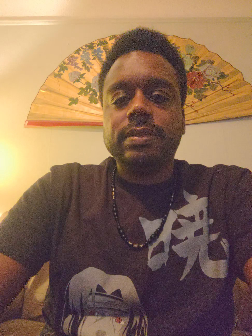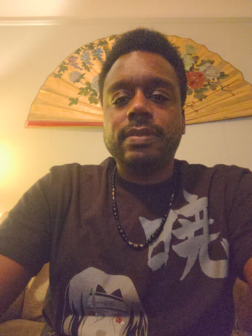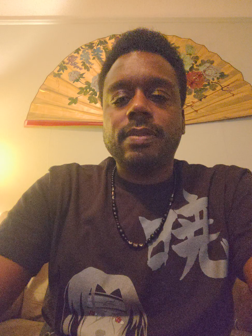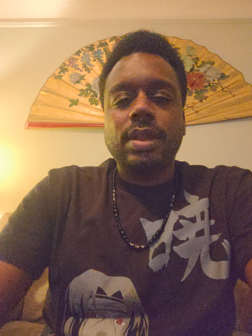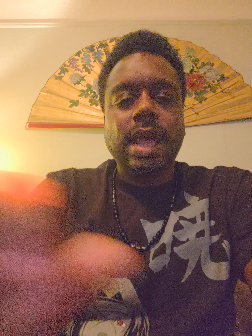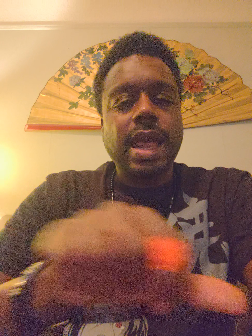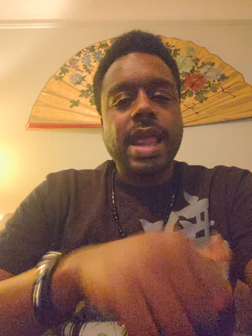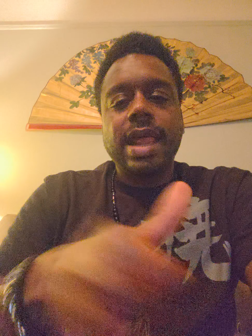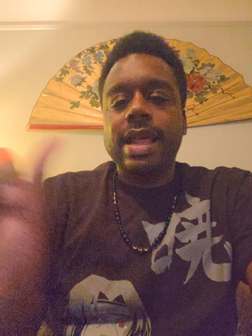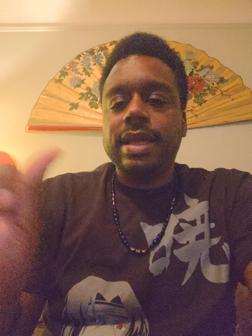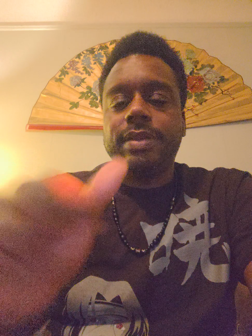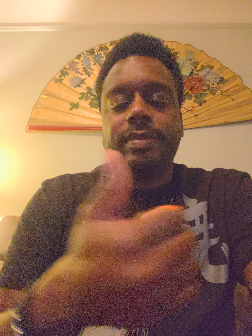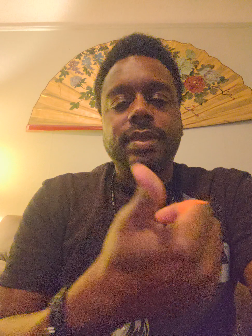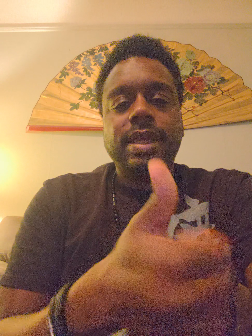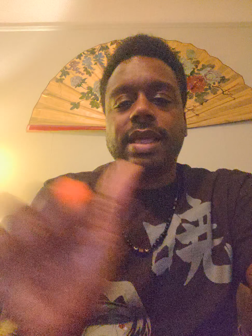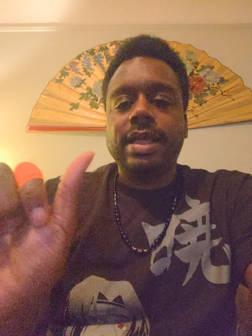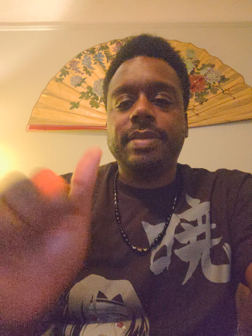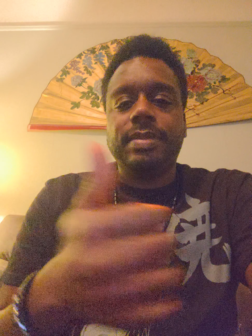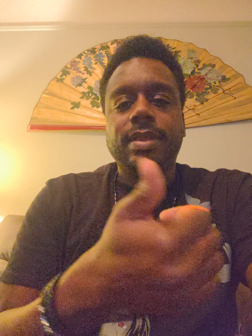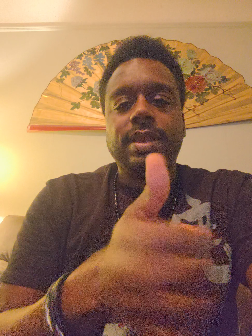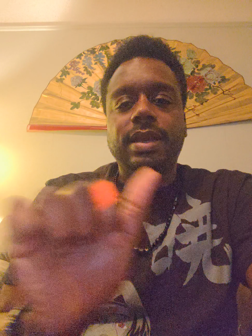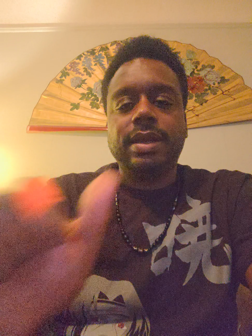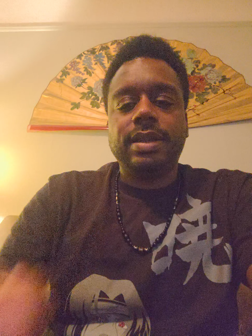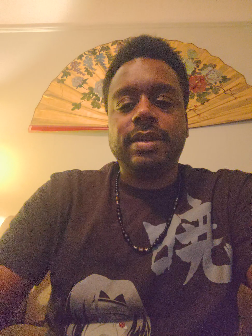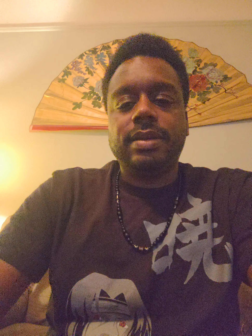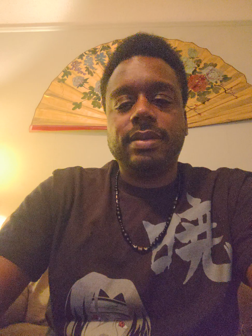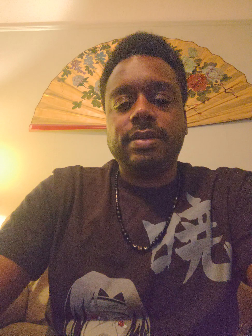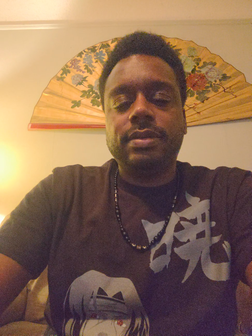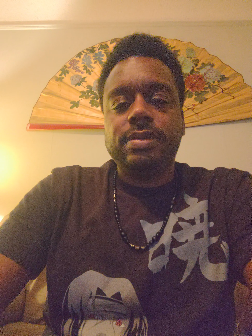any